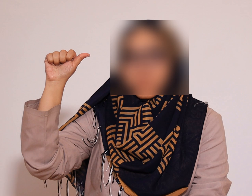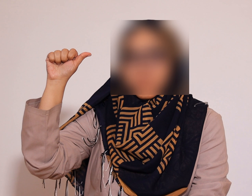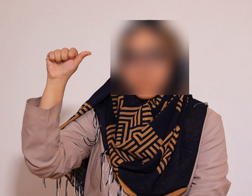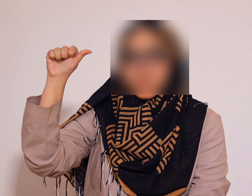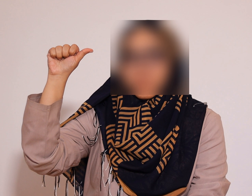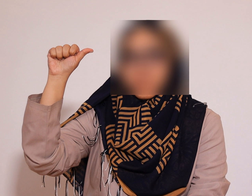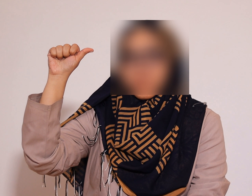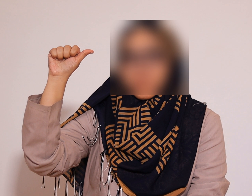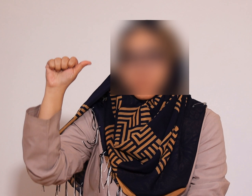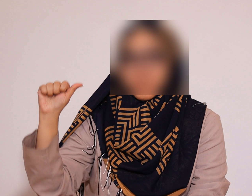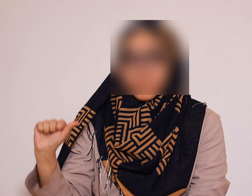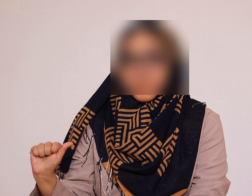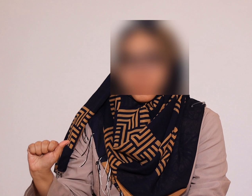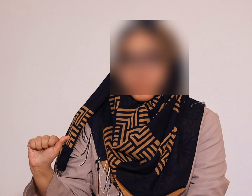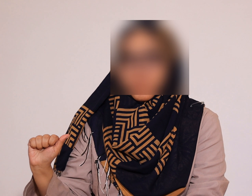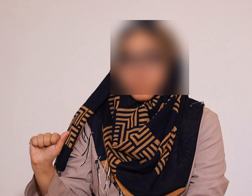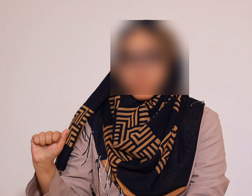آ